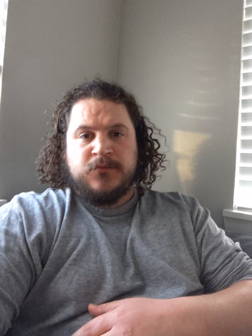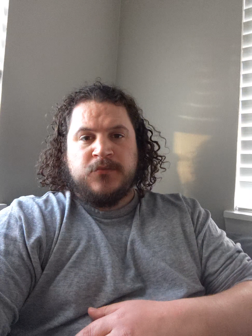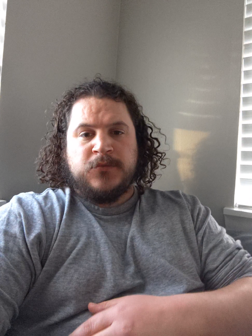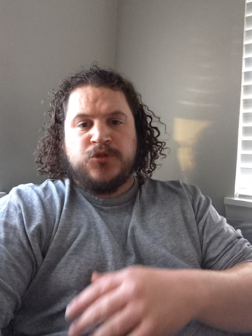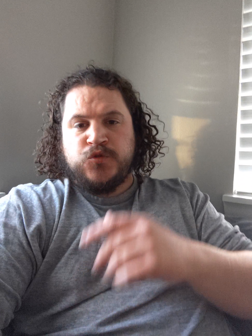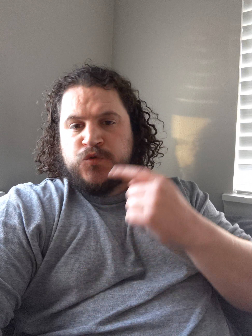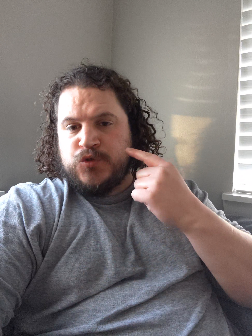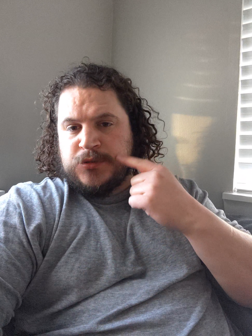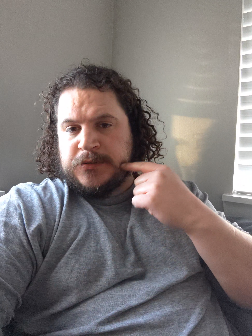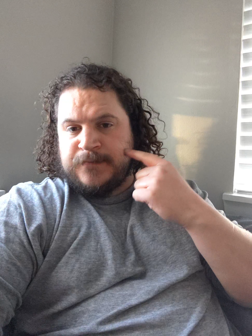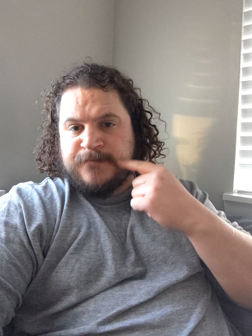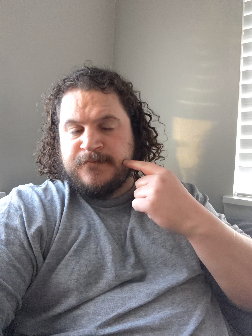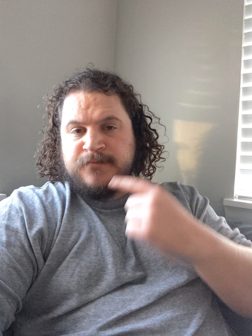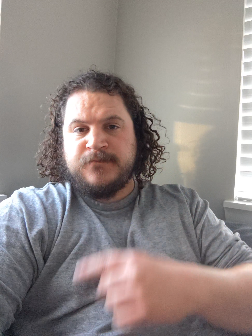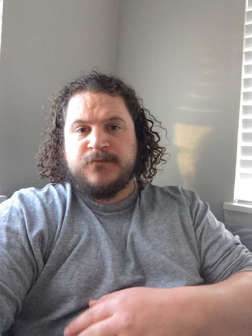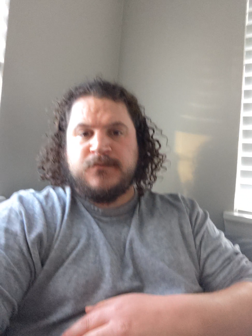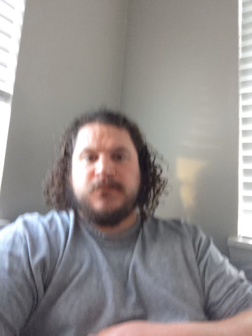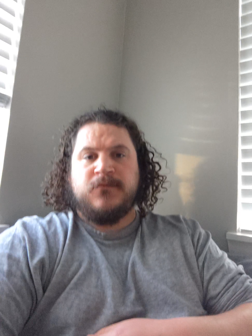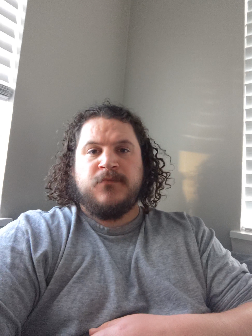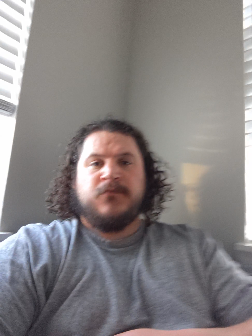cheek